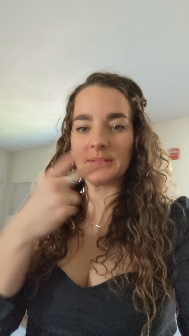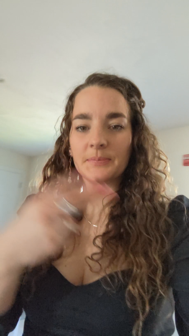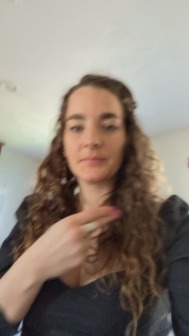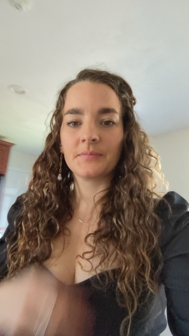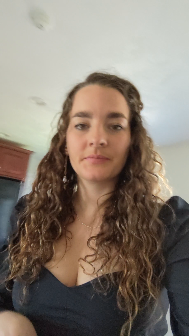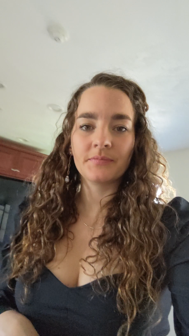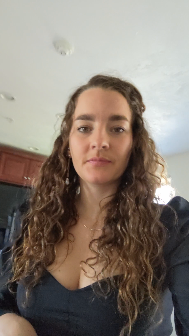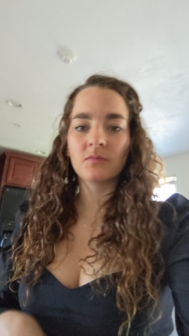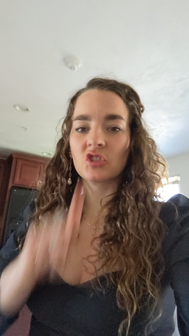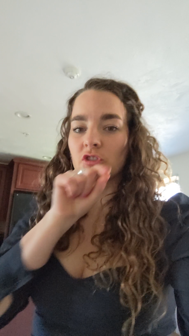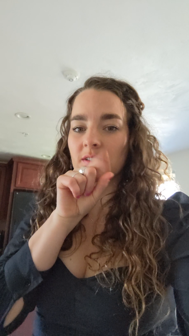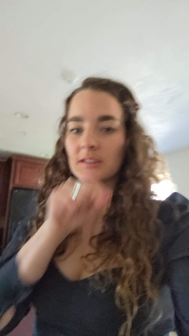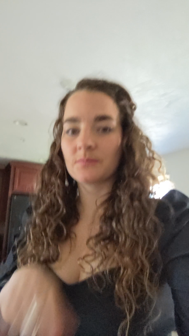chicken